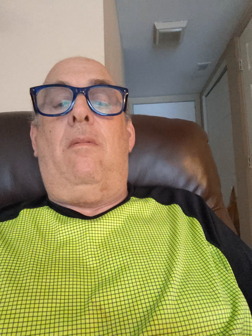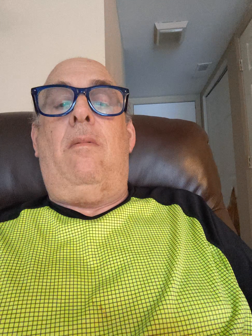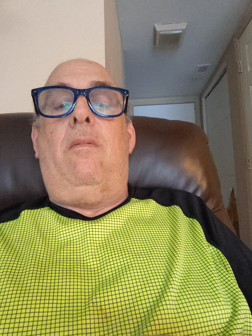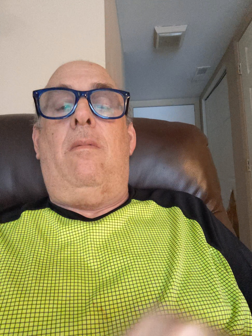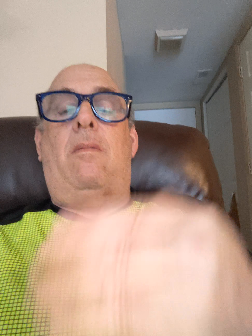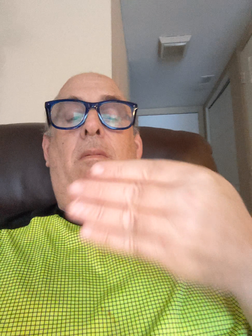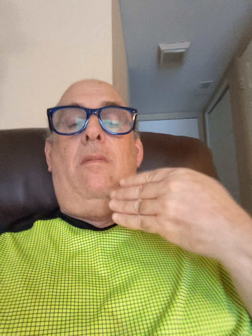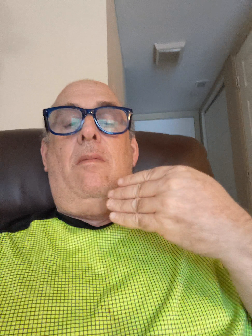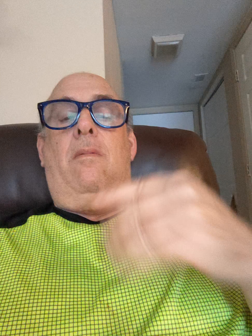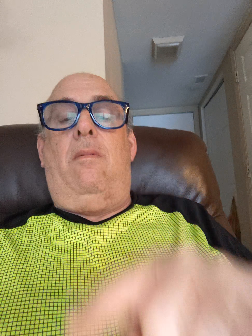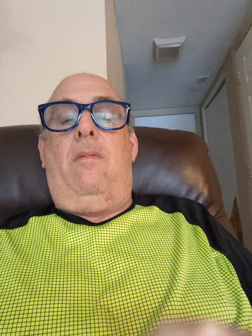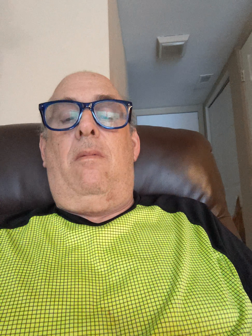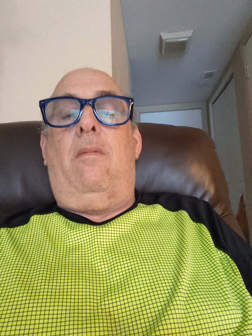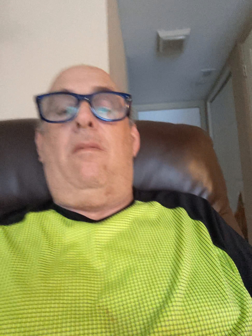before